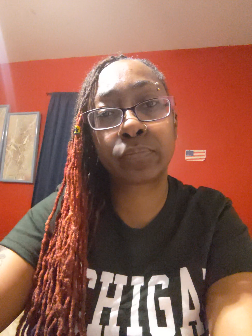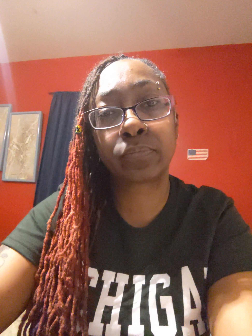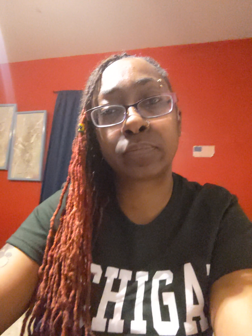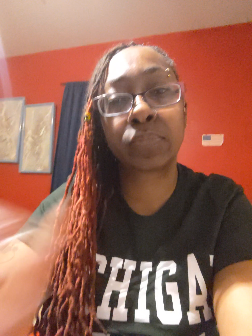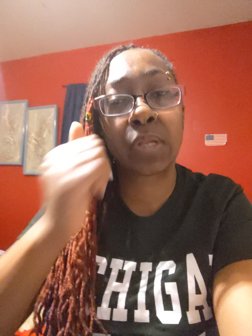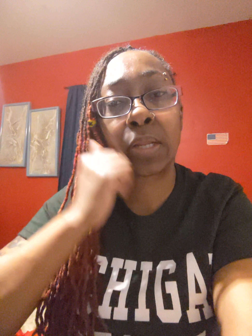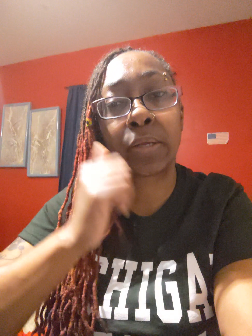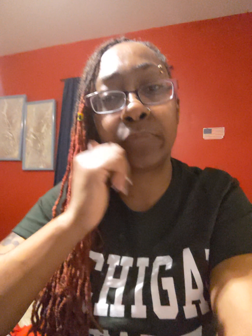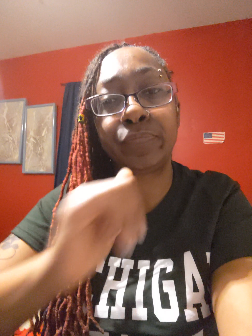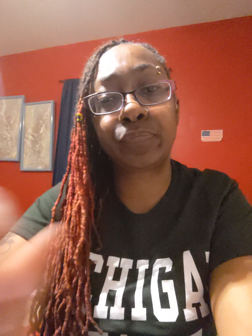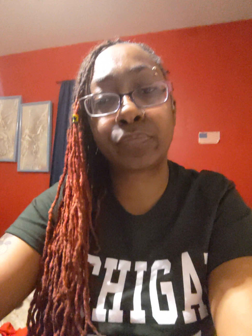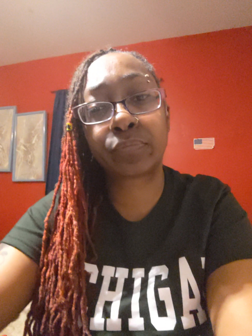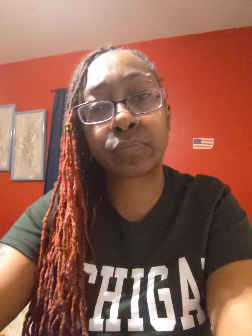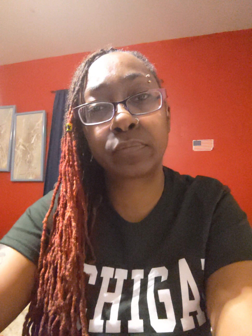every